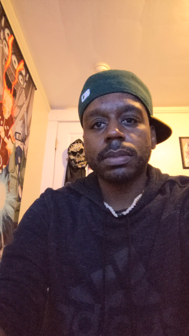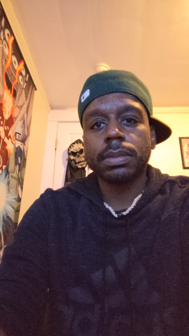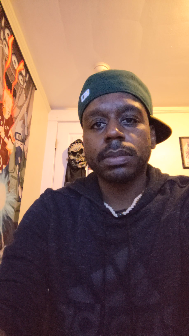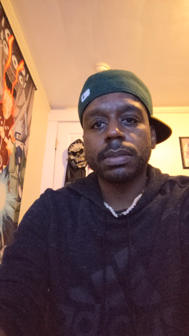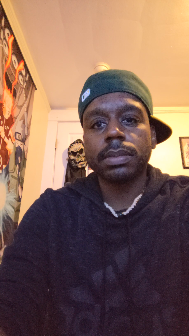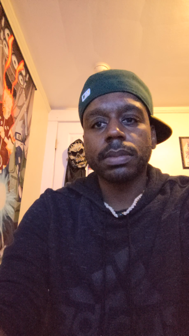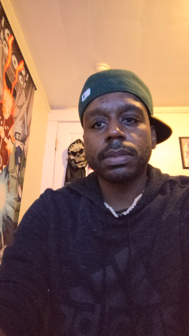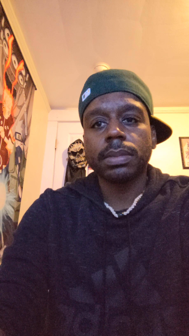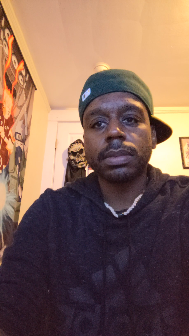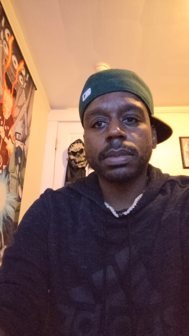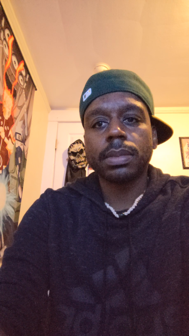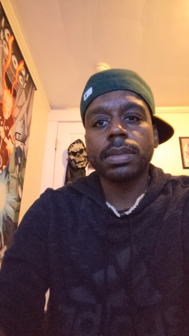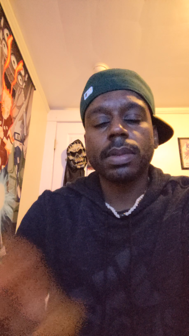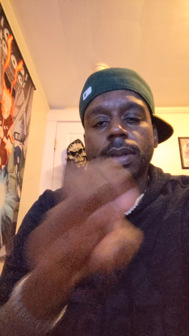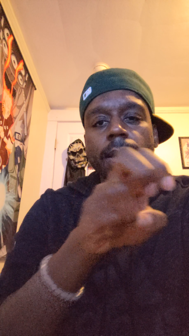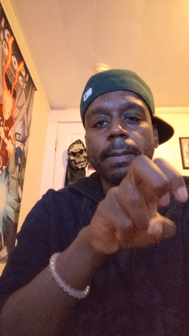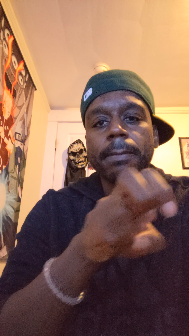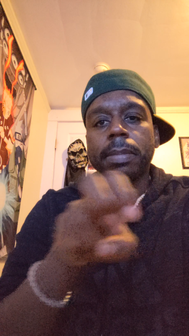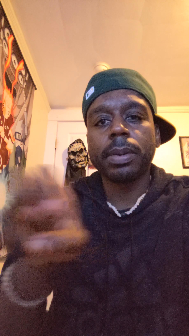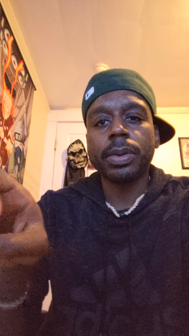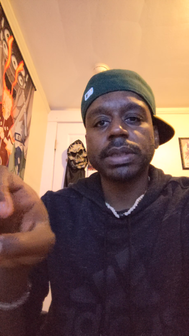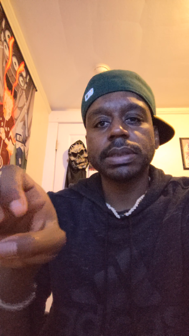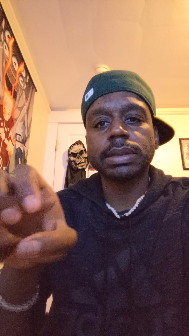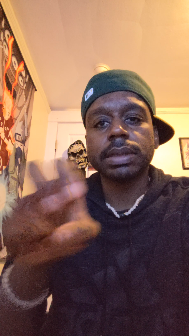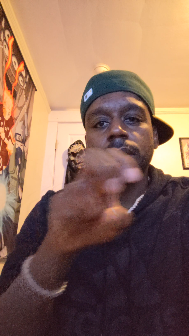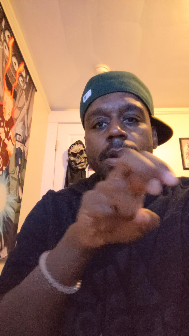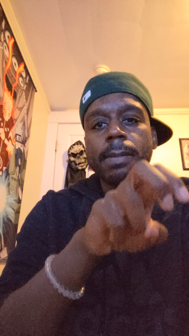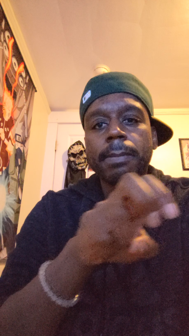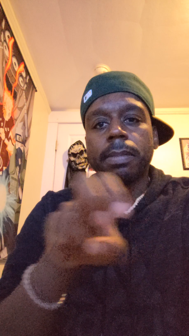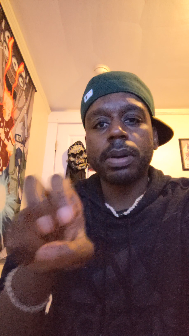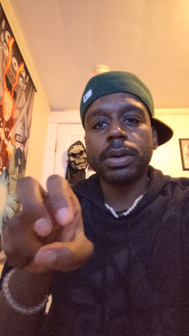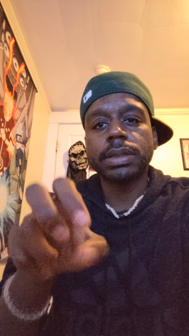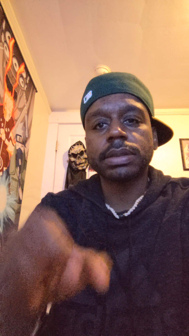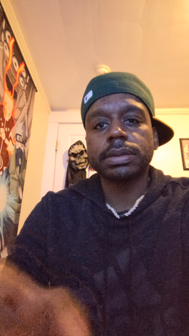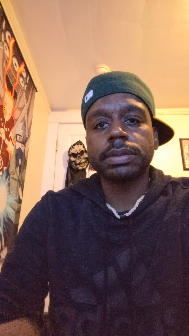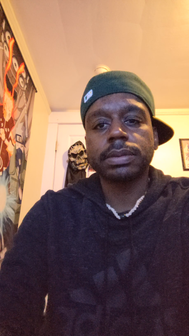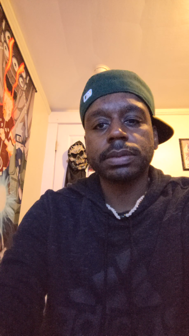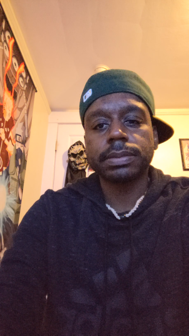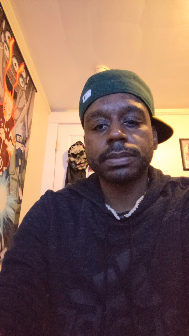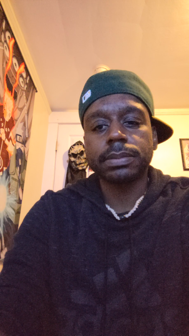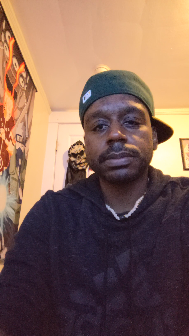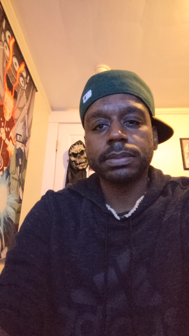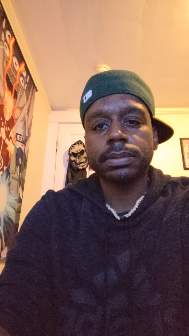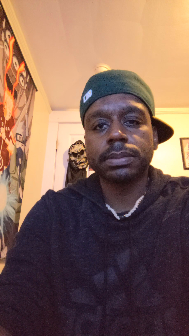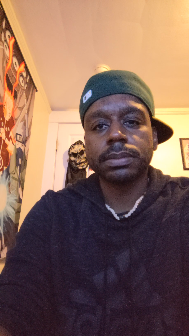porch